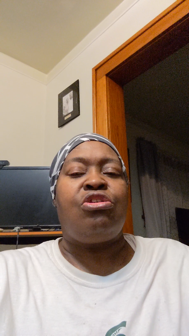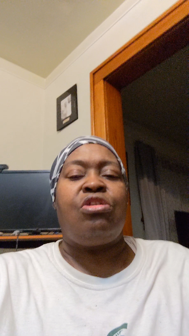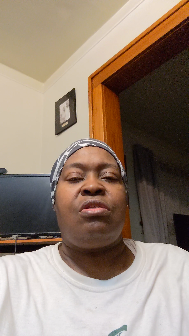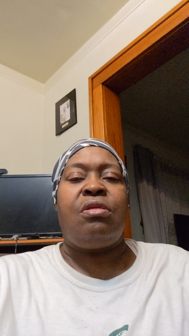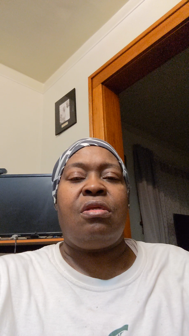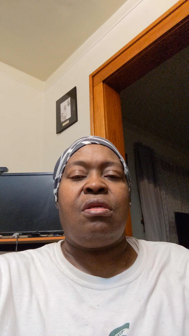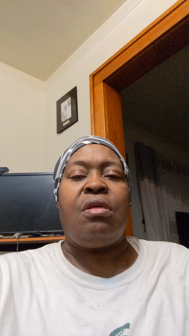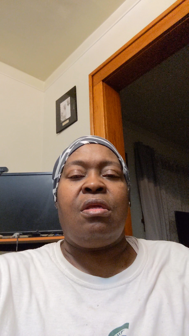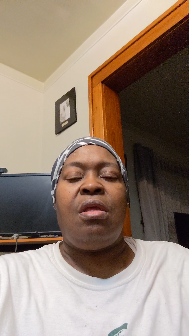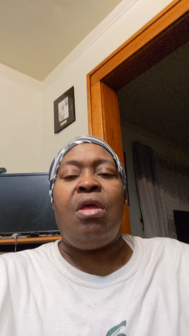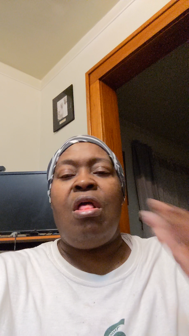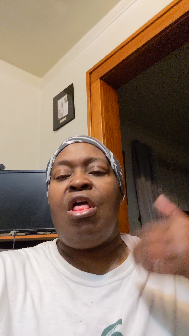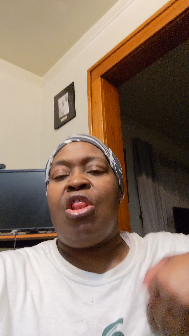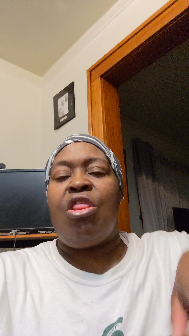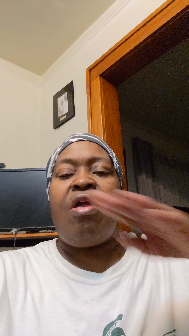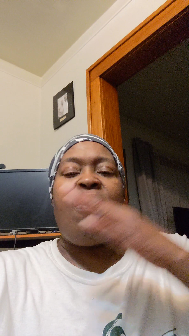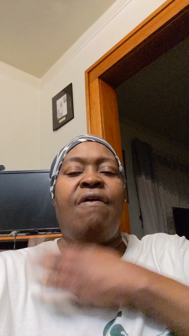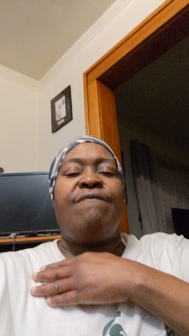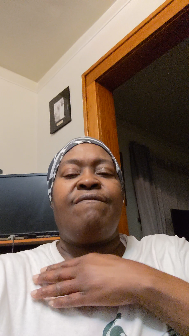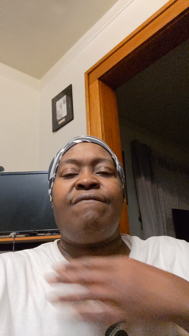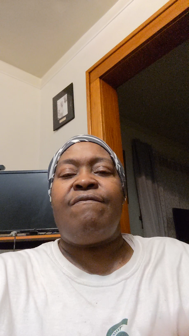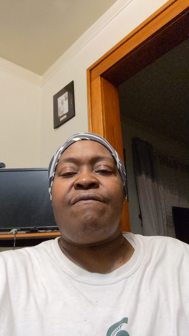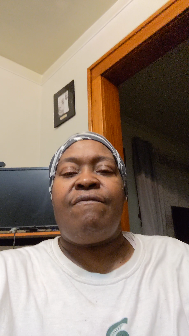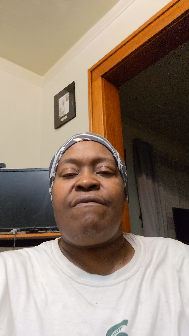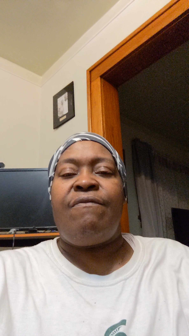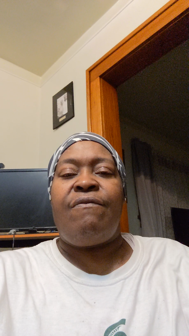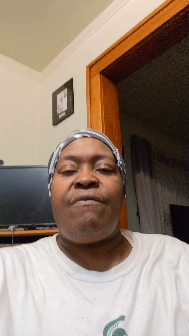scarf